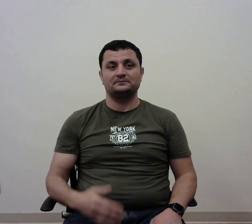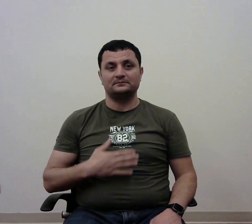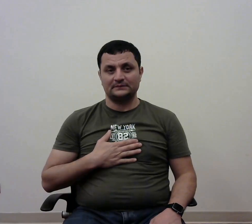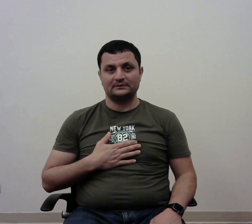mən